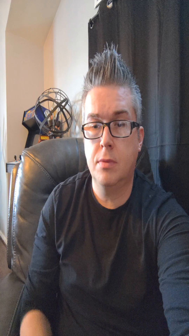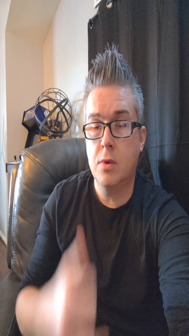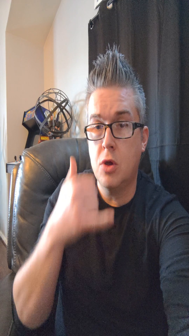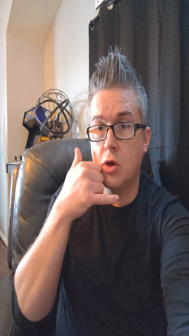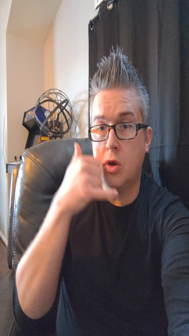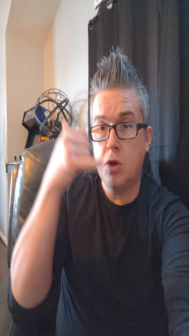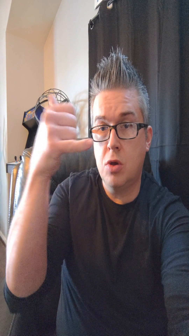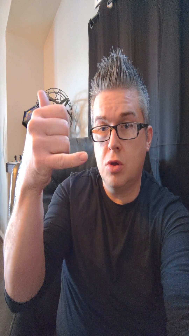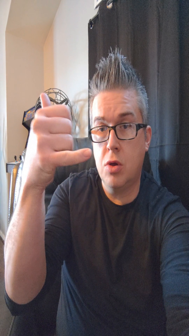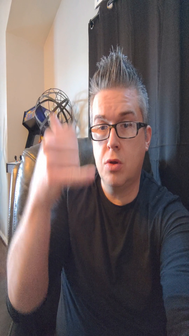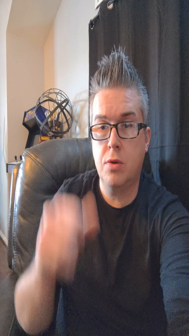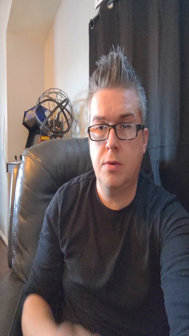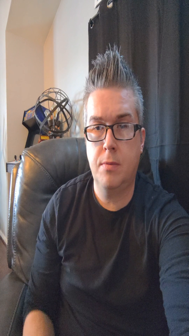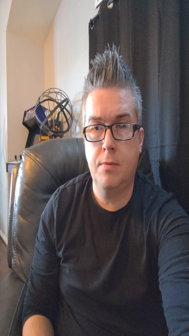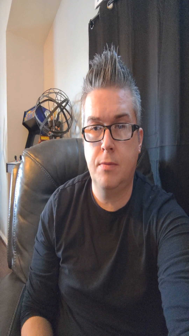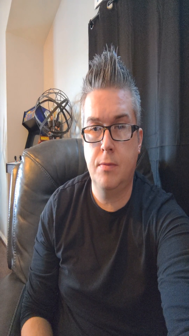call on the phone